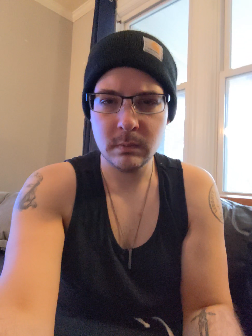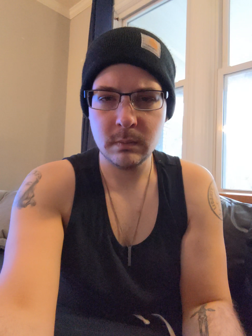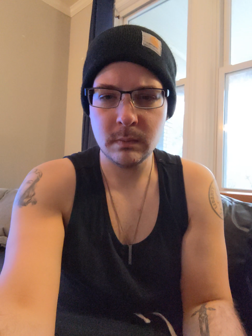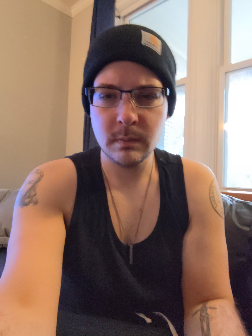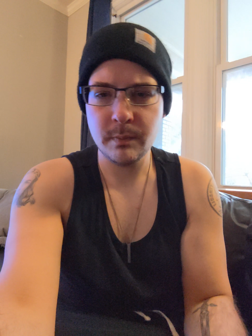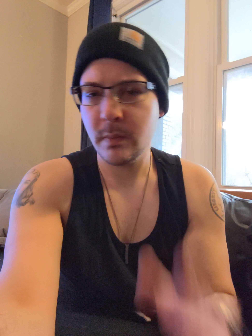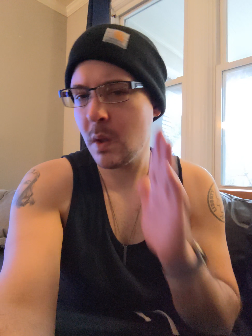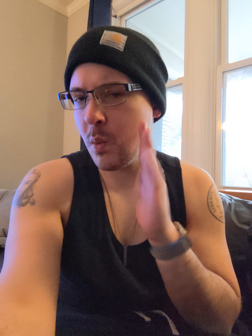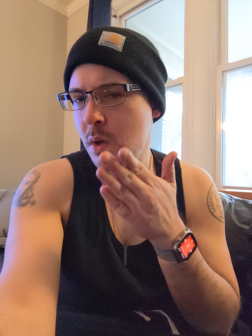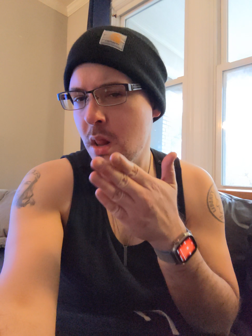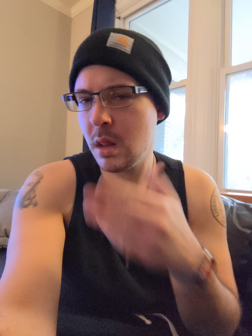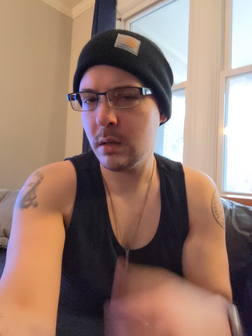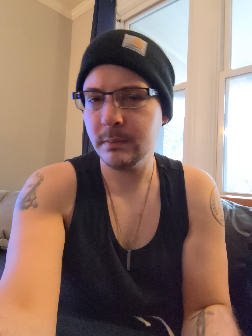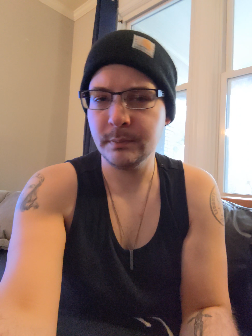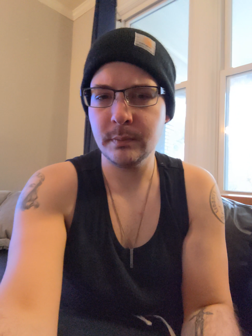will